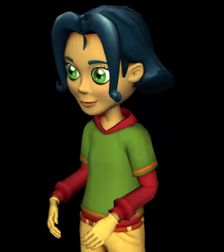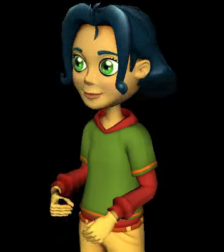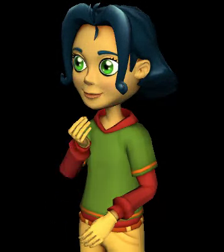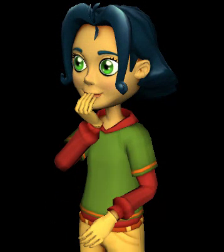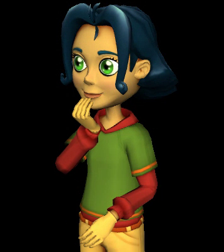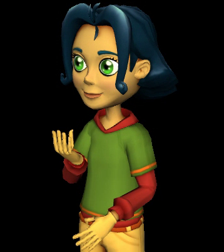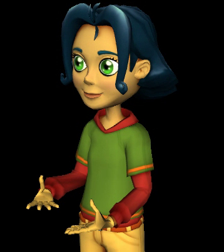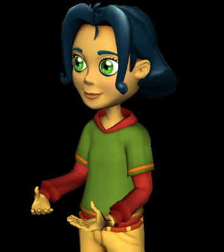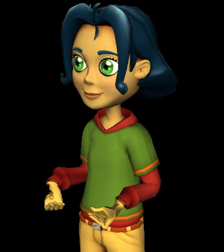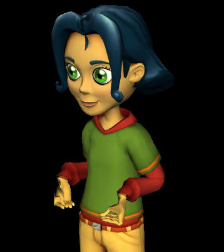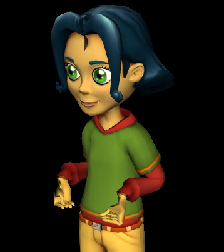مرحبا